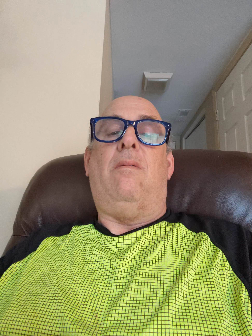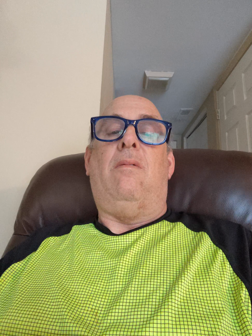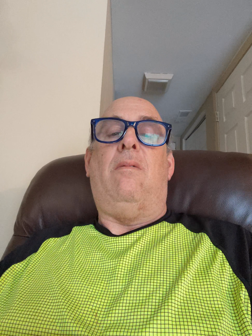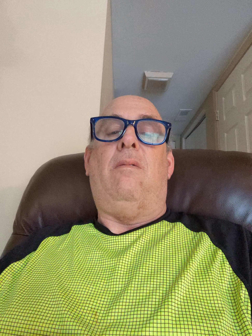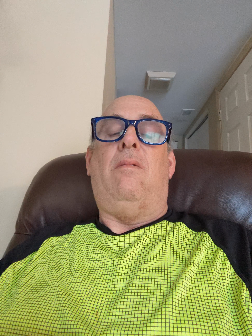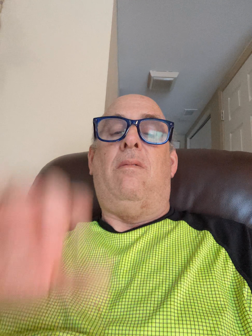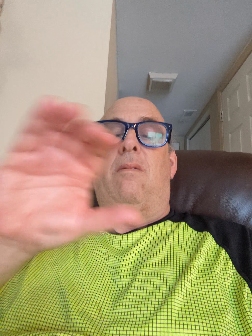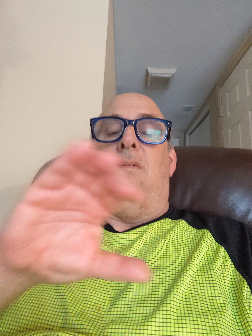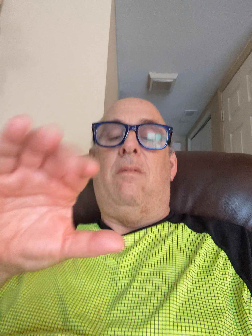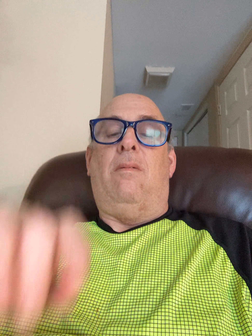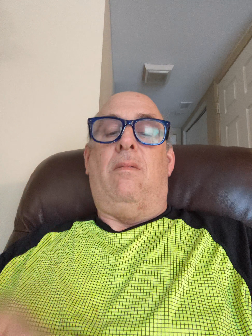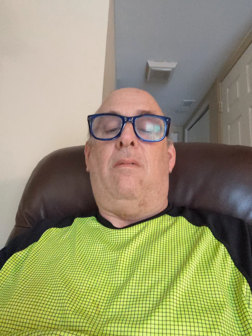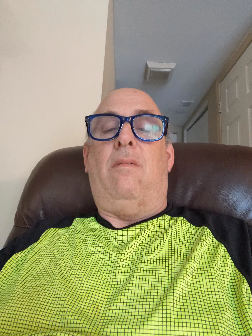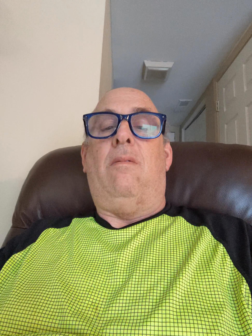chocolate